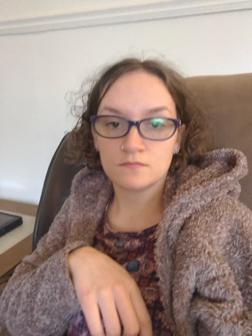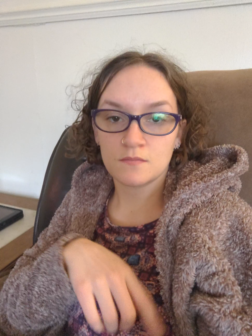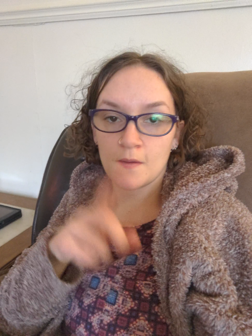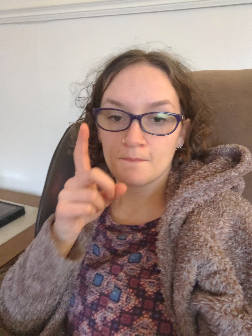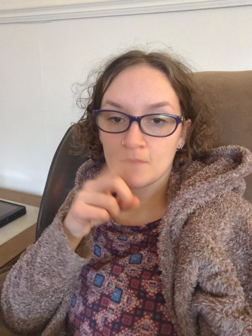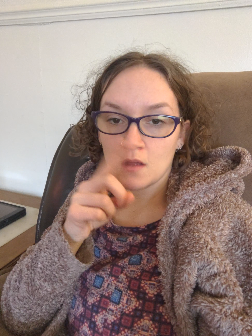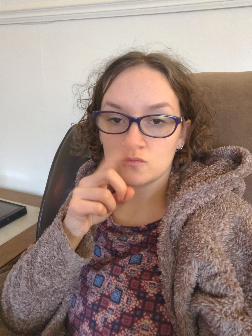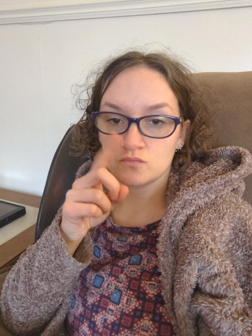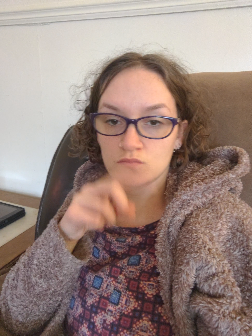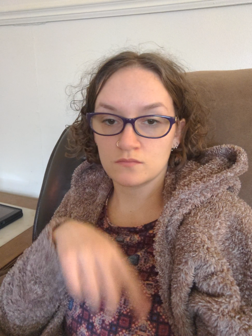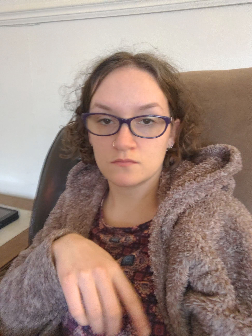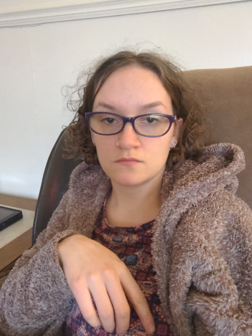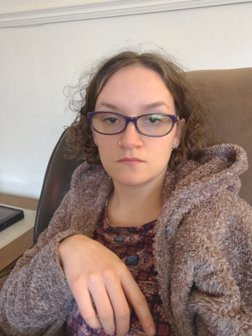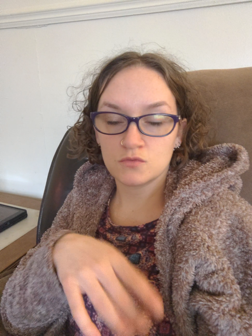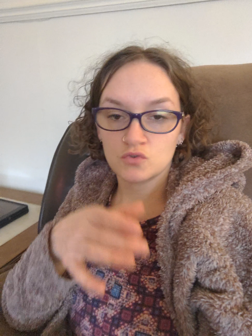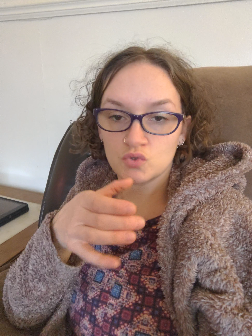mouse